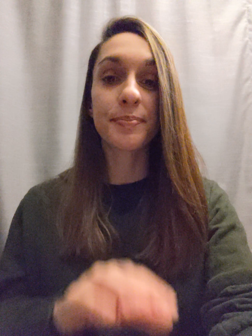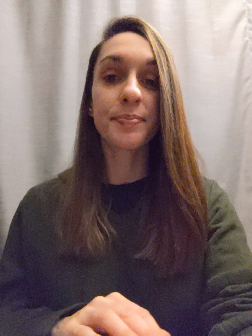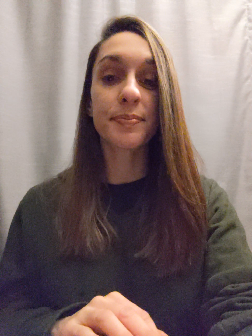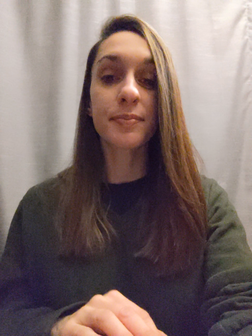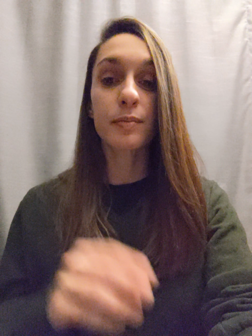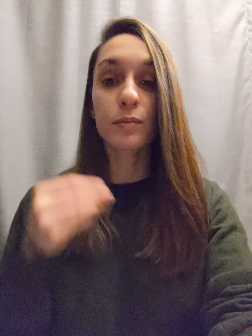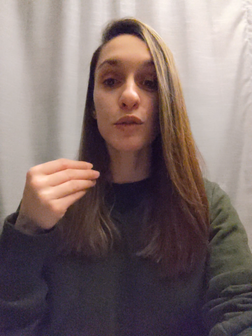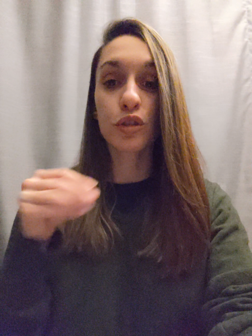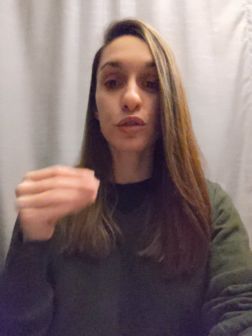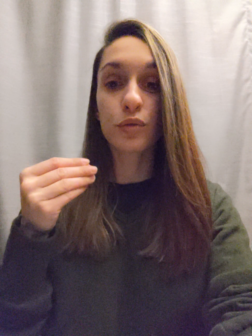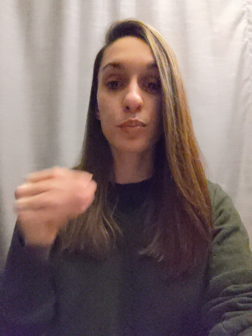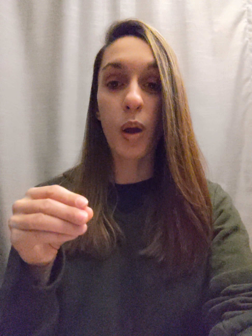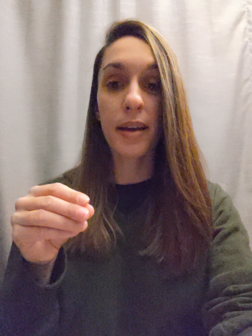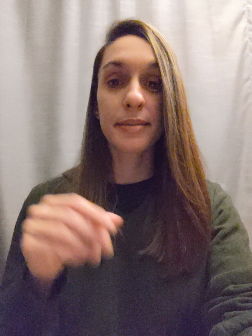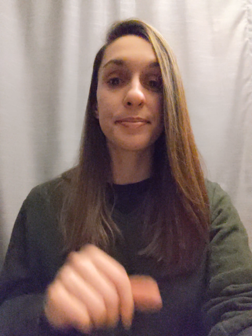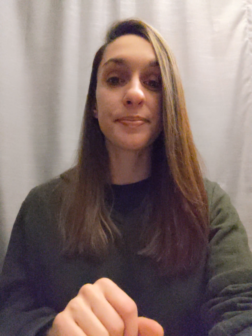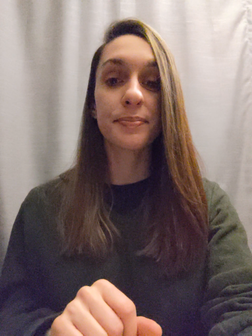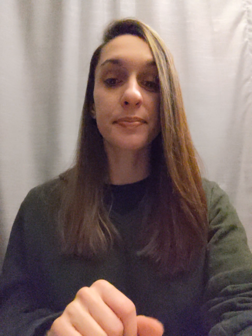store